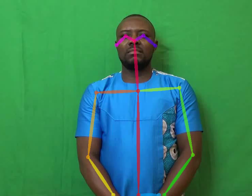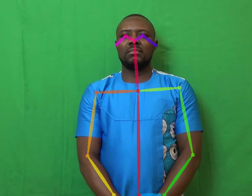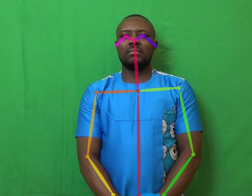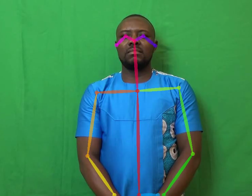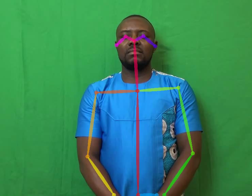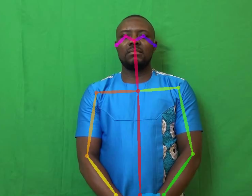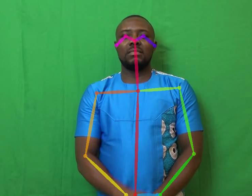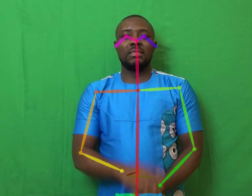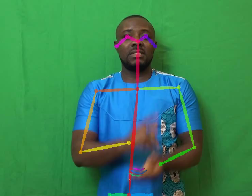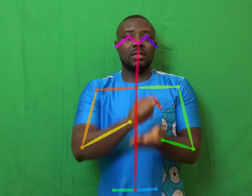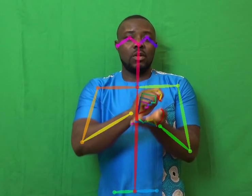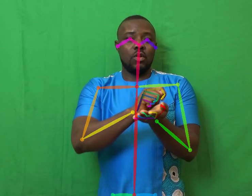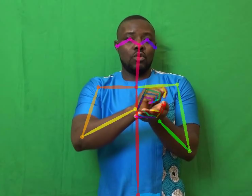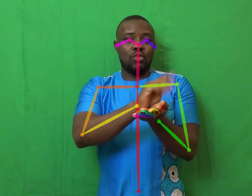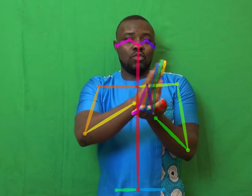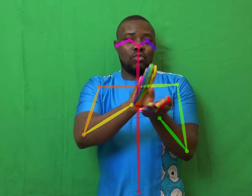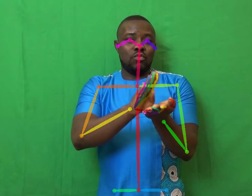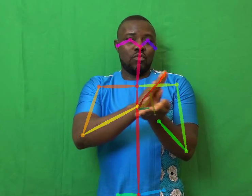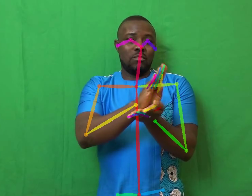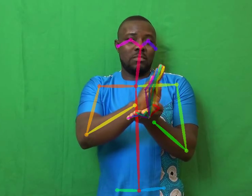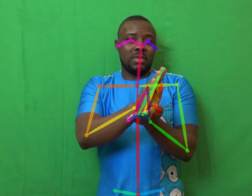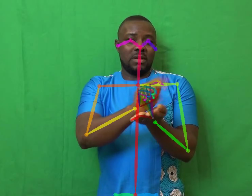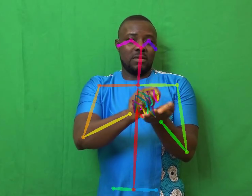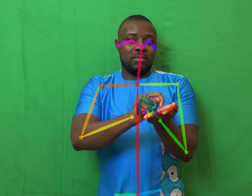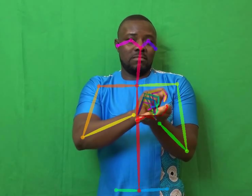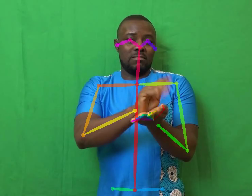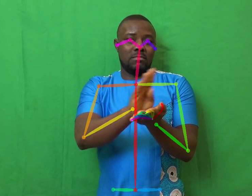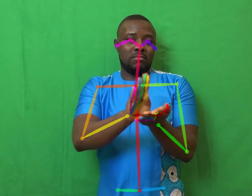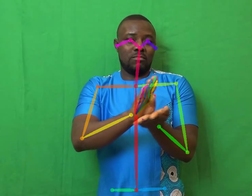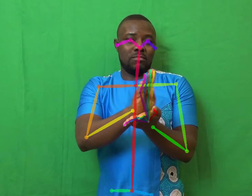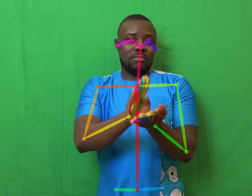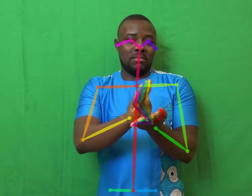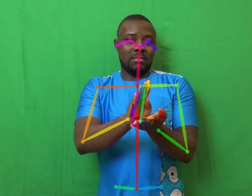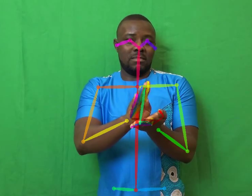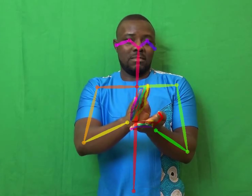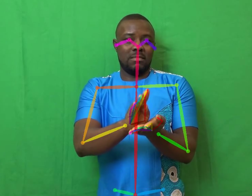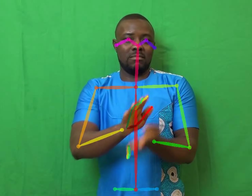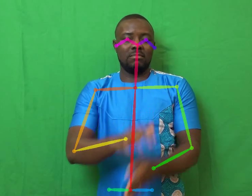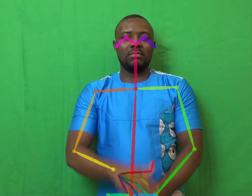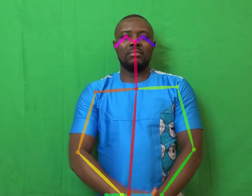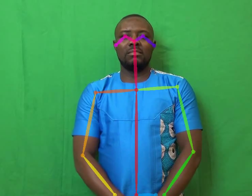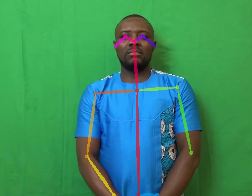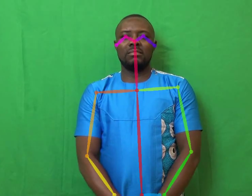tom-brown